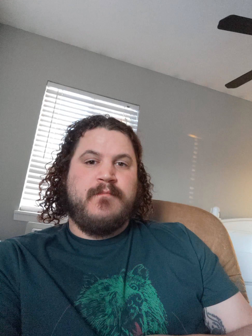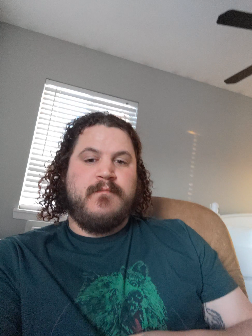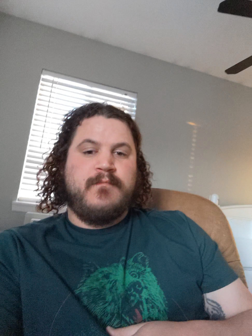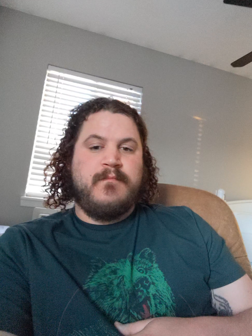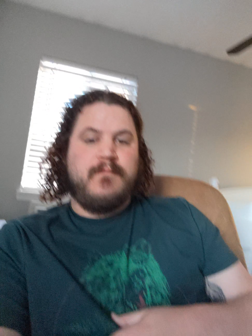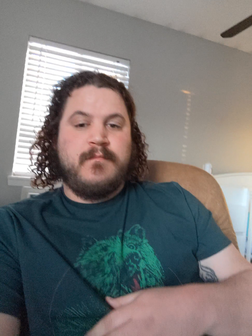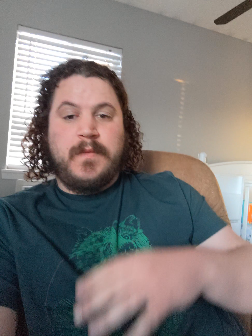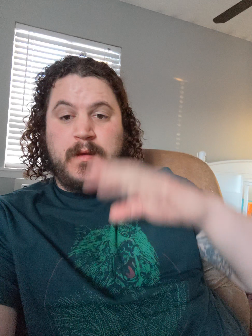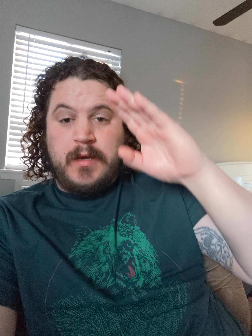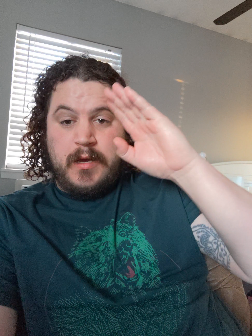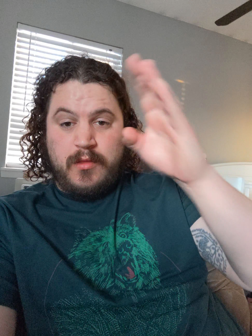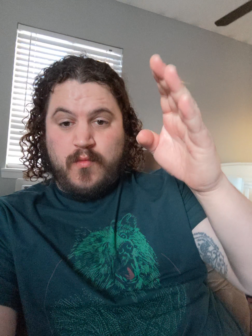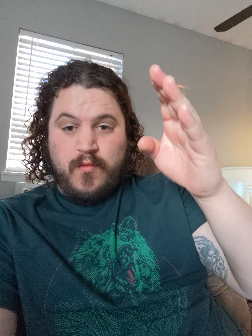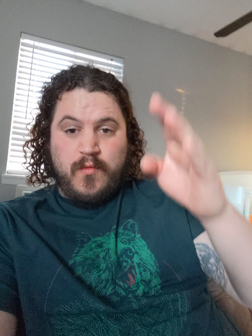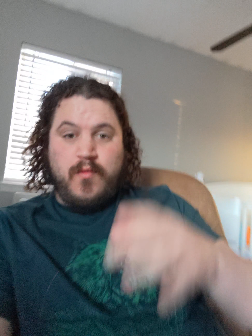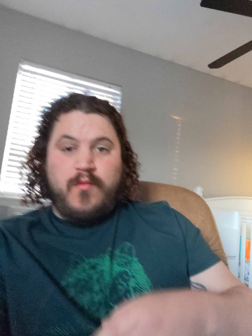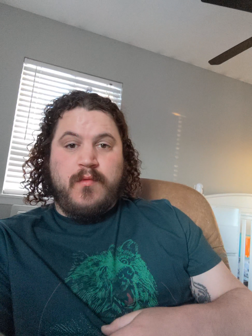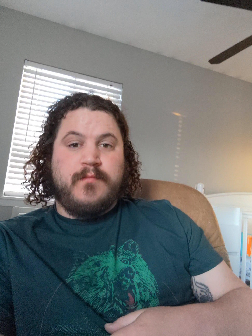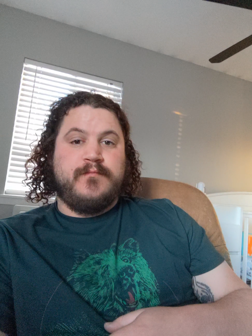hello